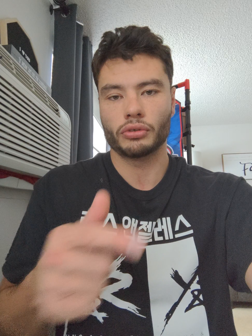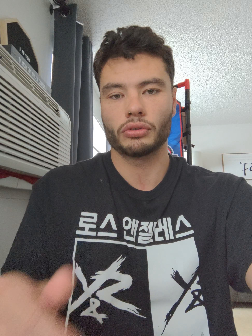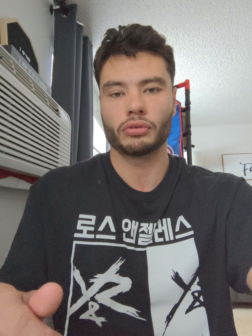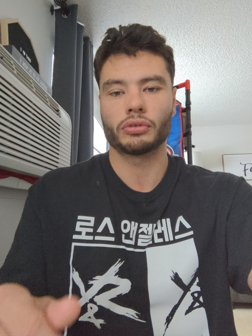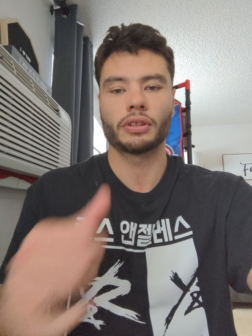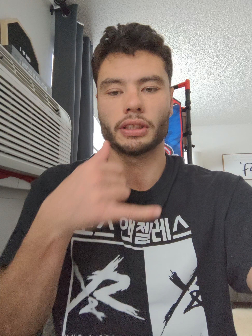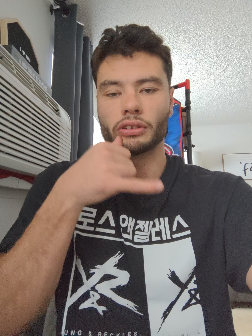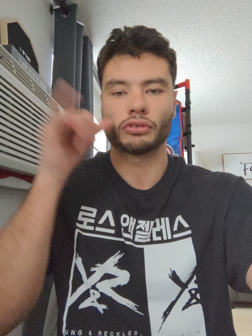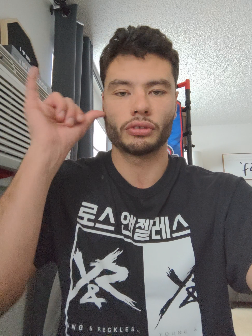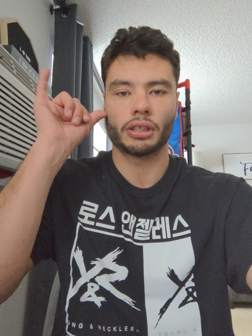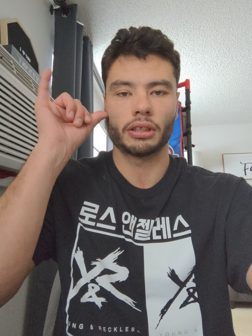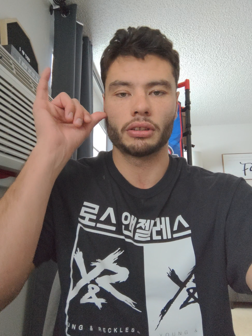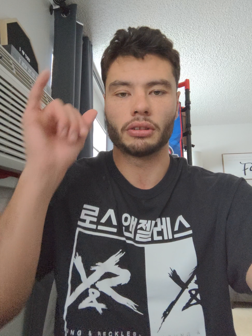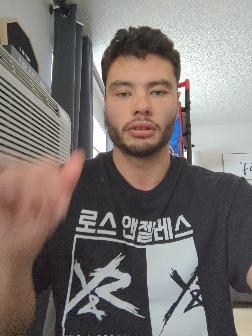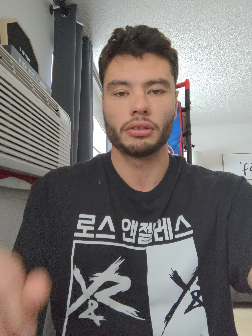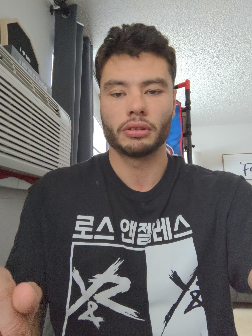yesterday